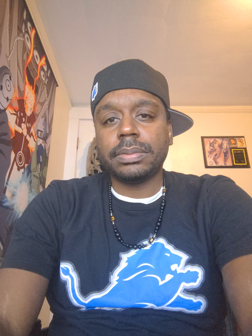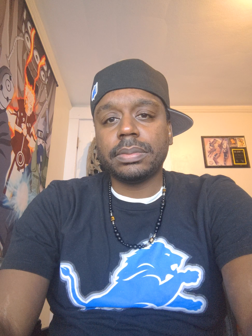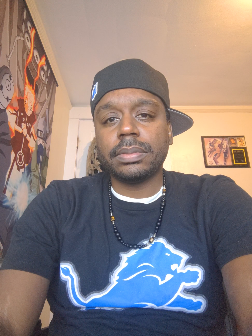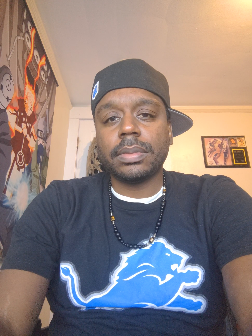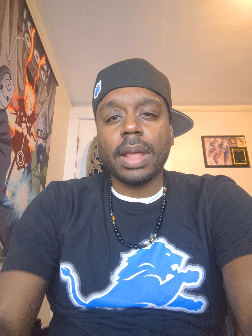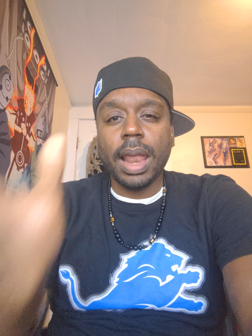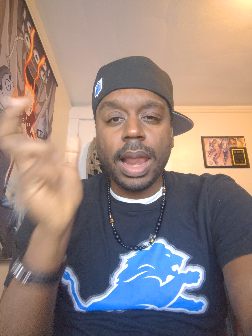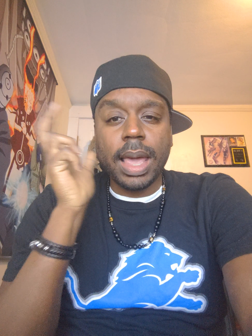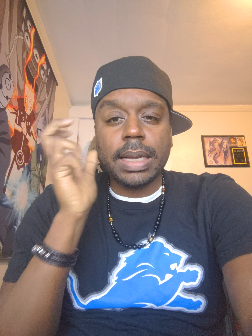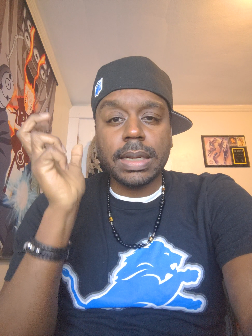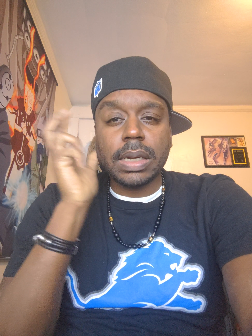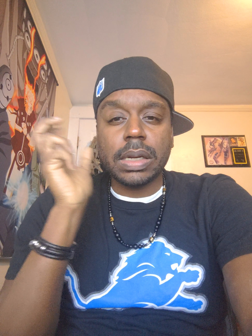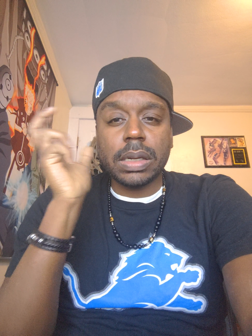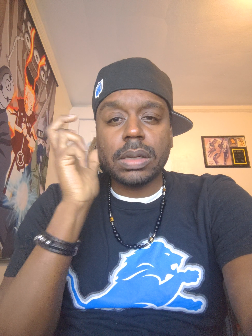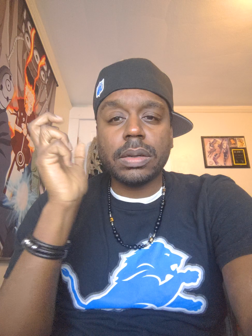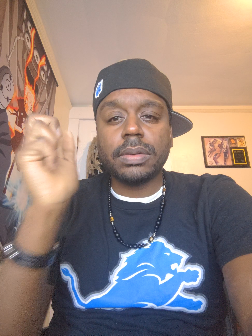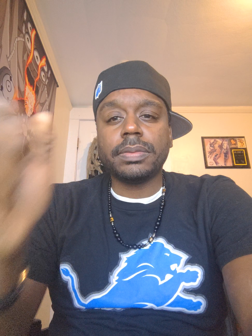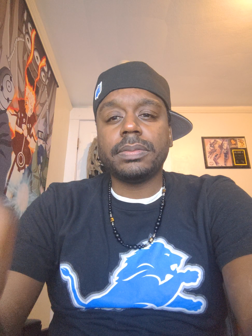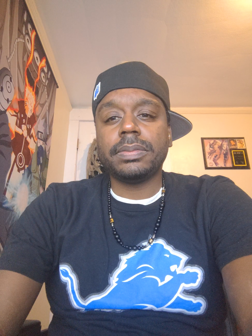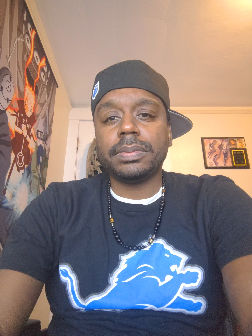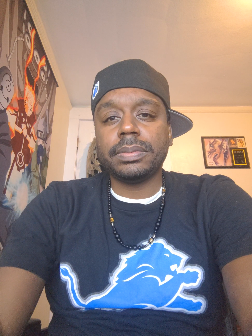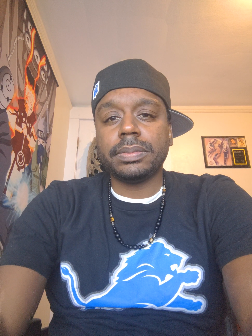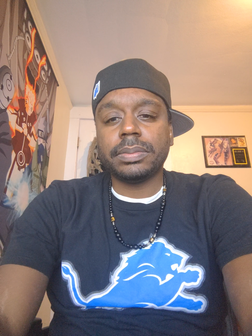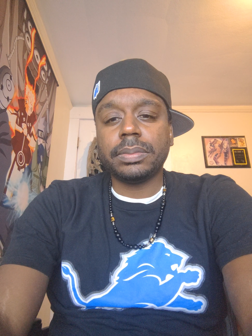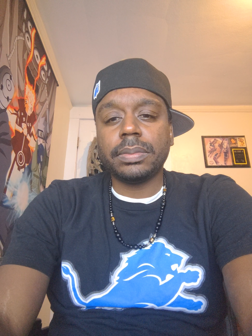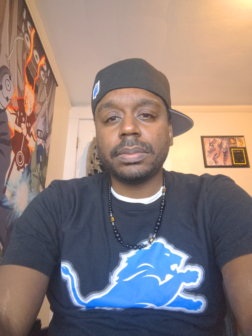listen